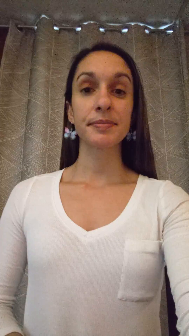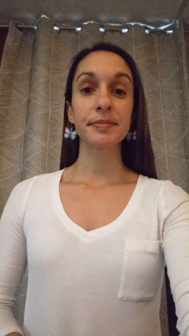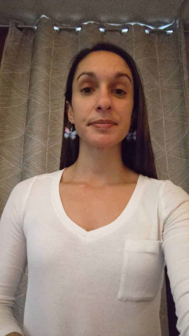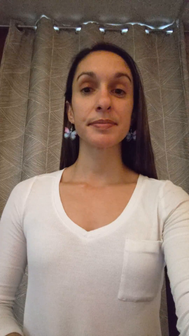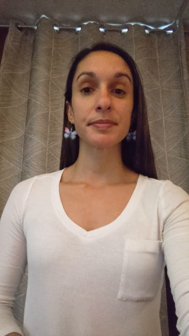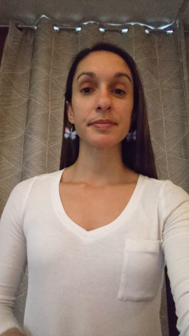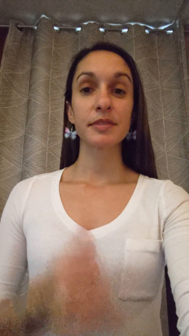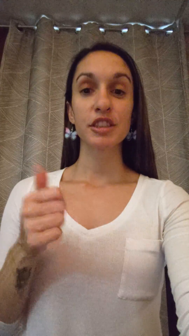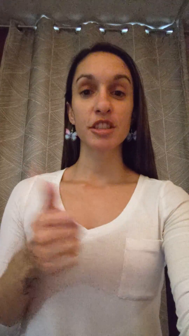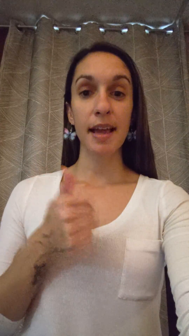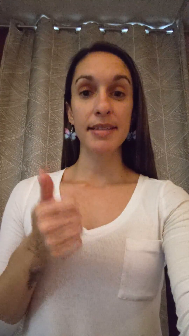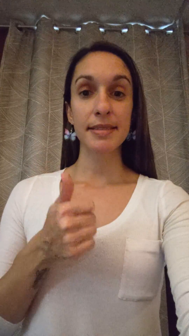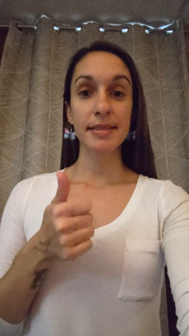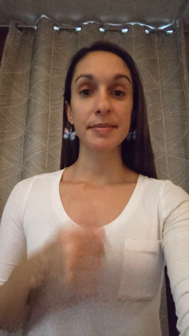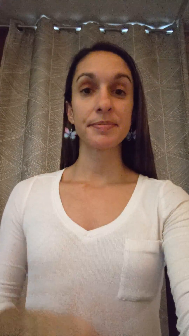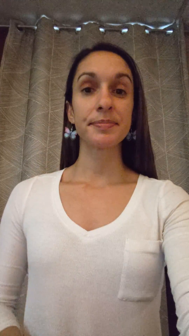chase